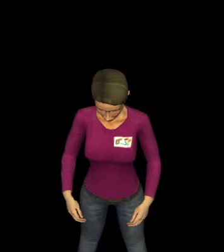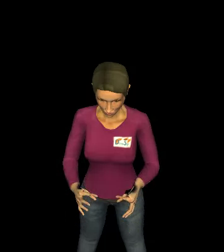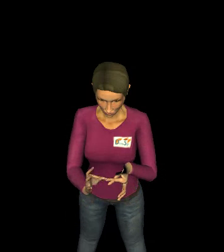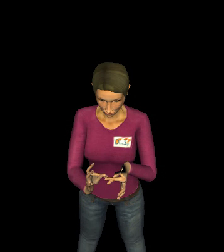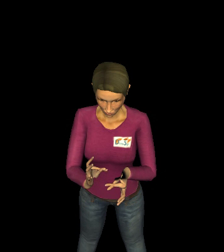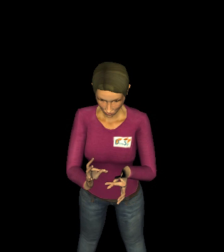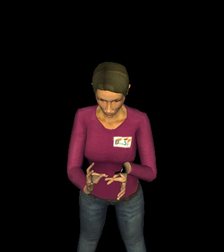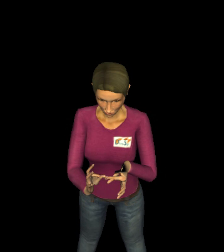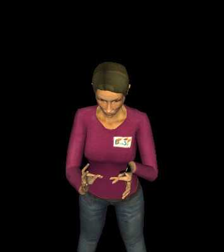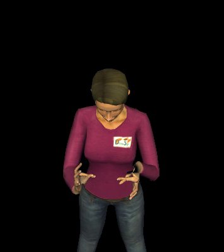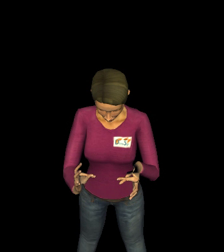حجم